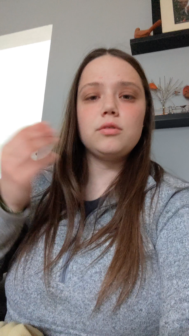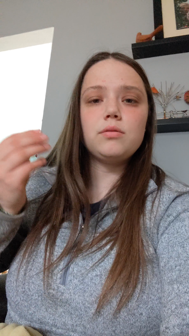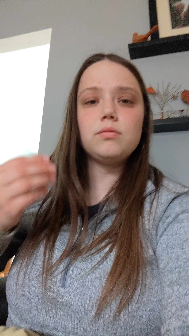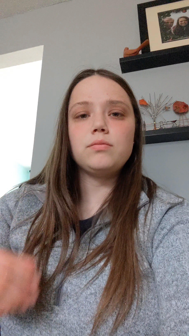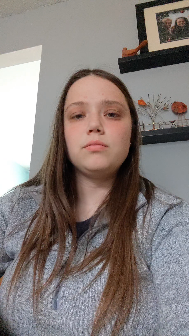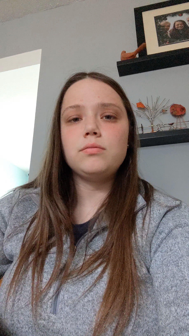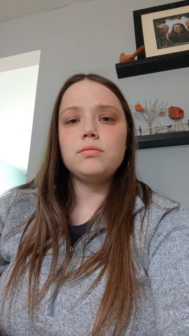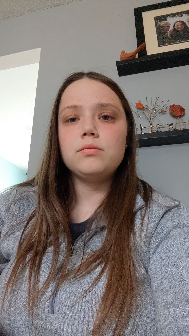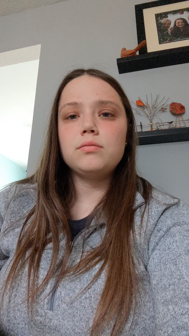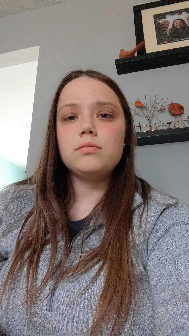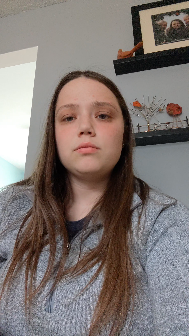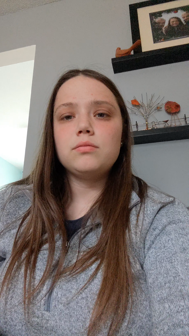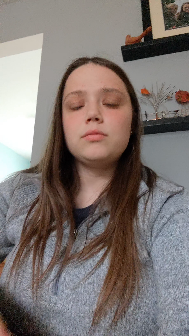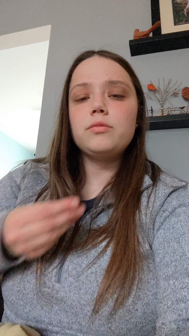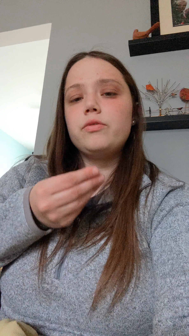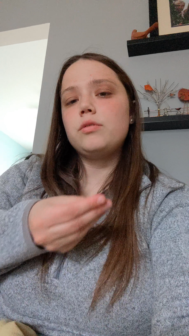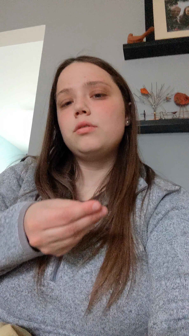feed